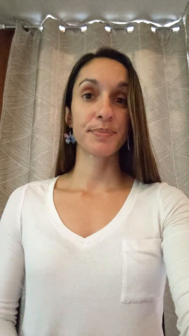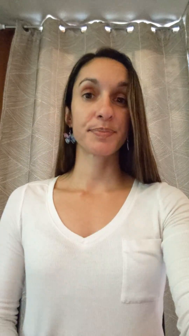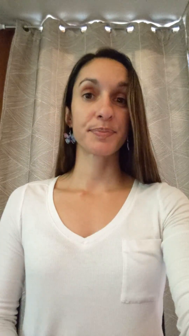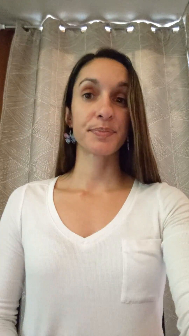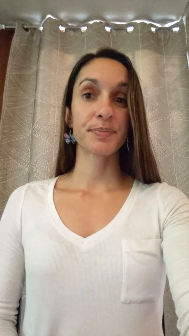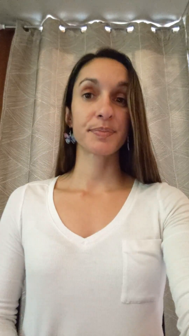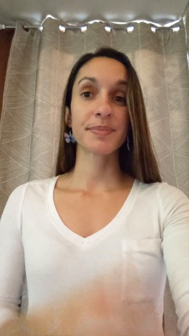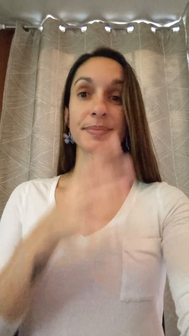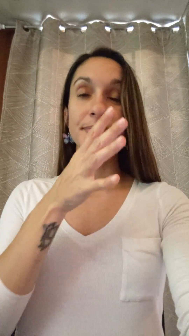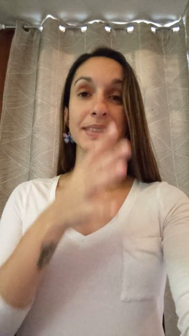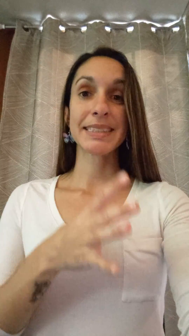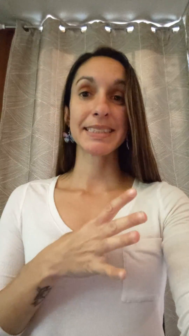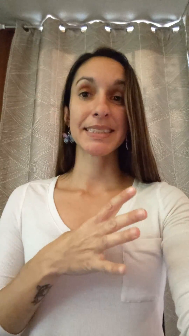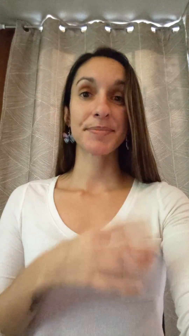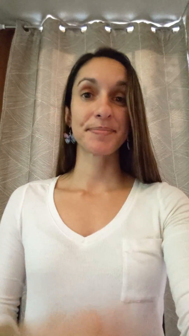lady